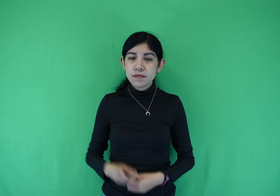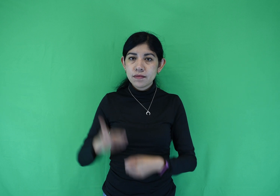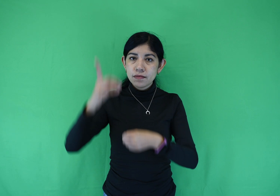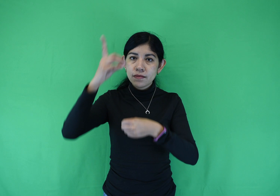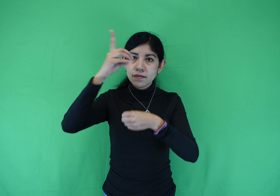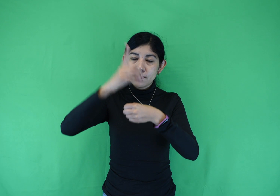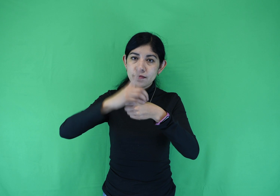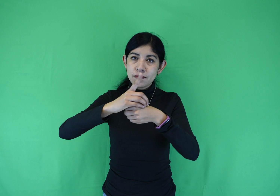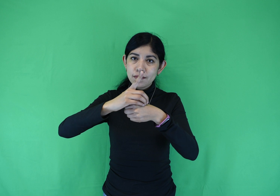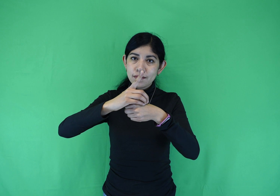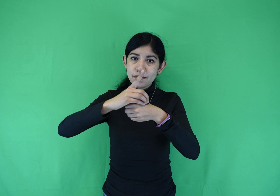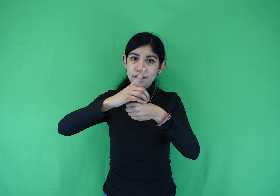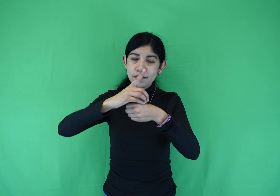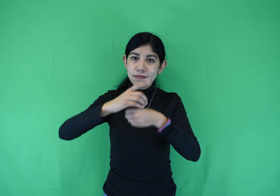día